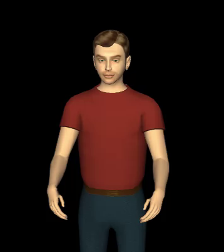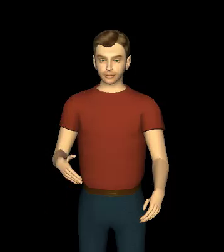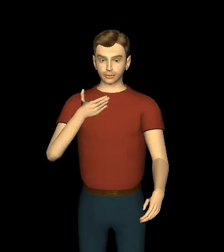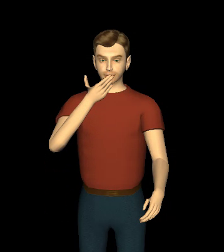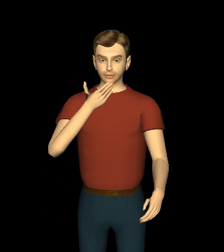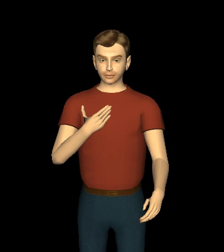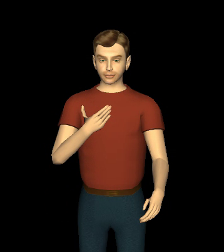يحيي